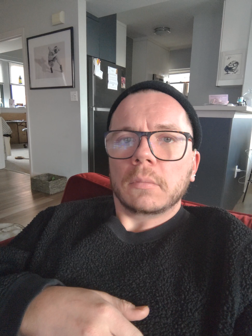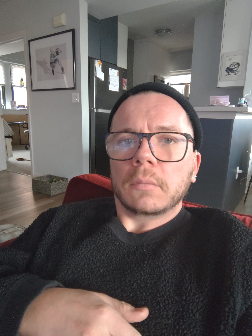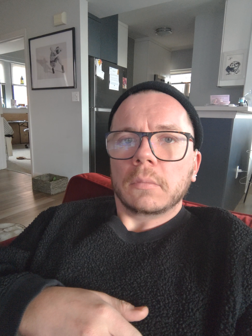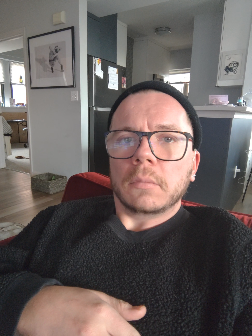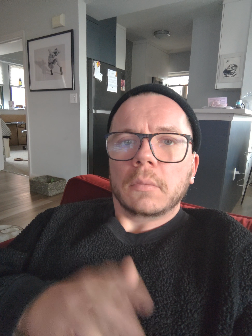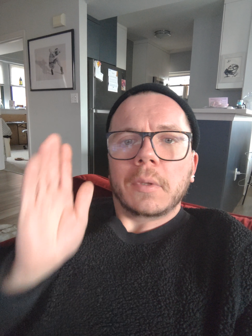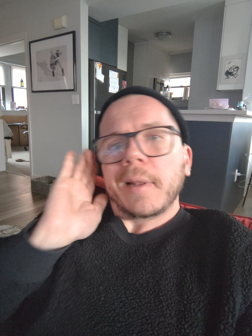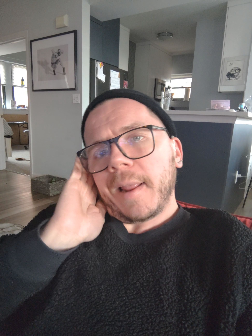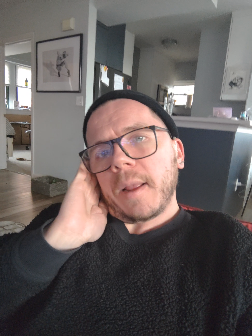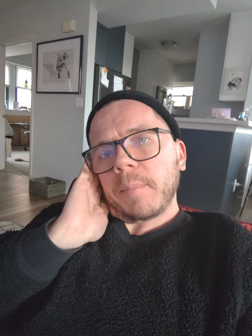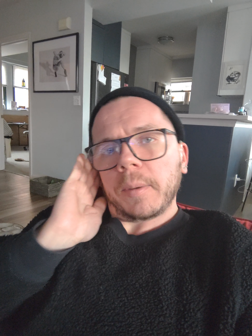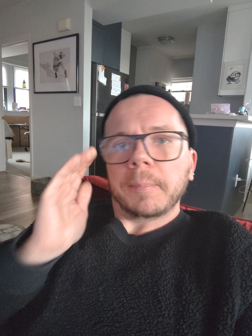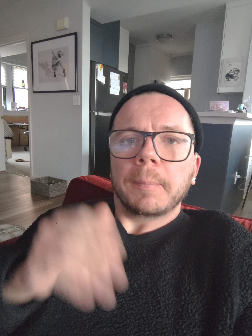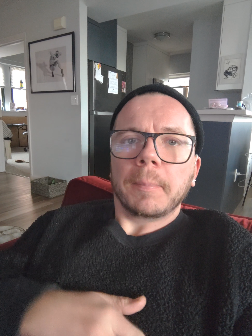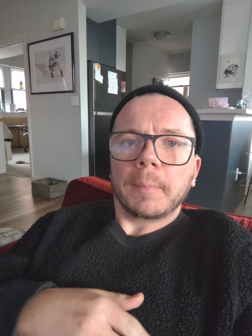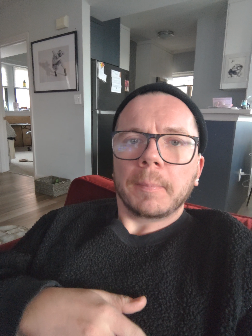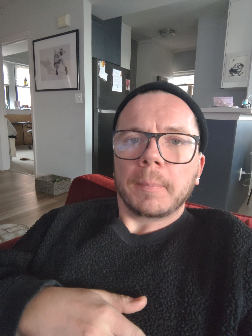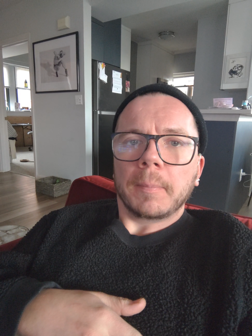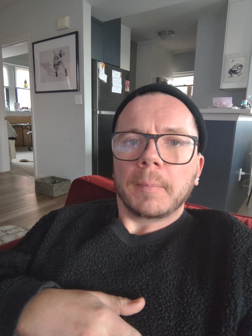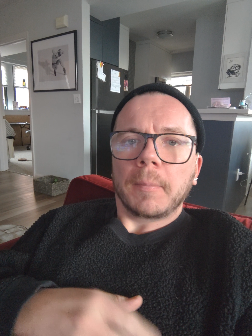nap